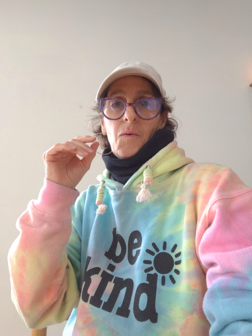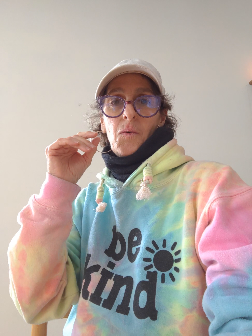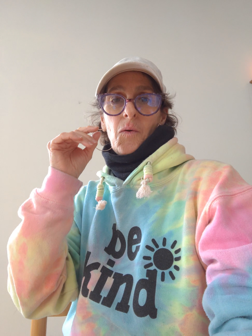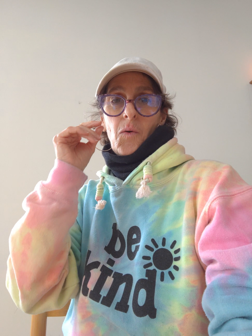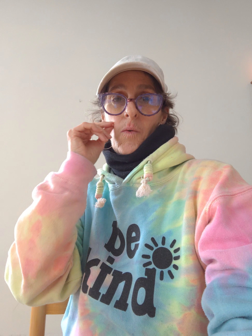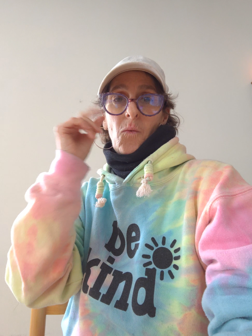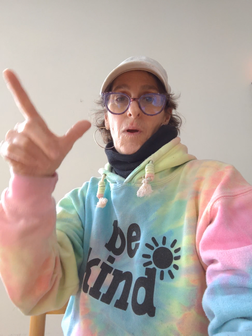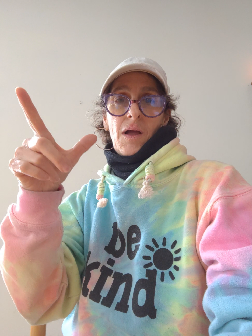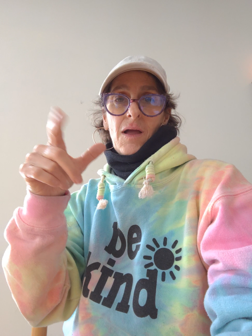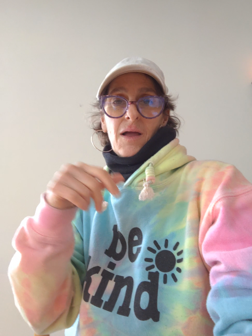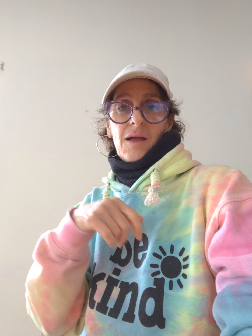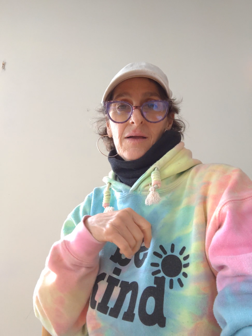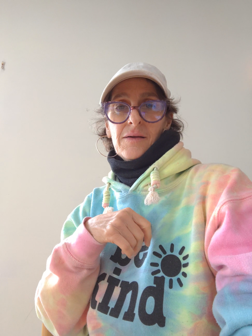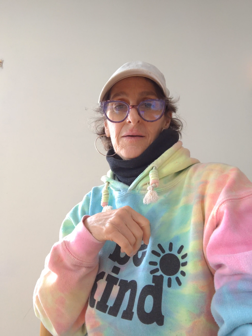awake